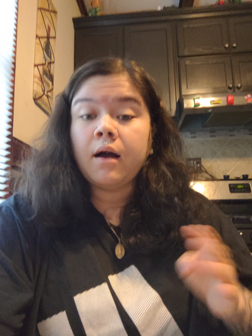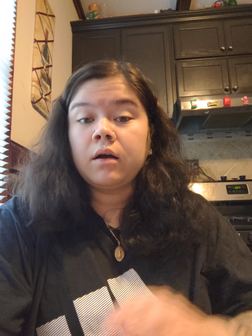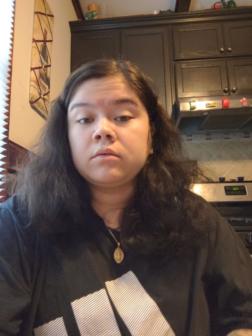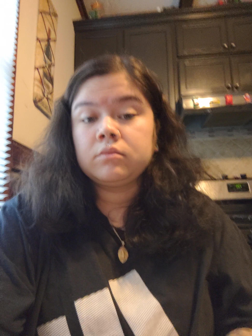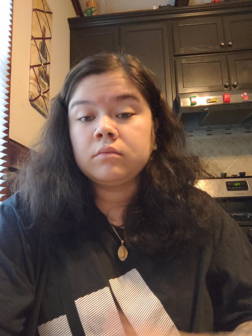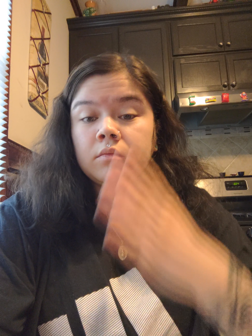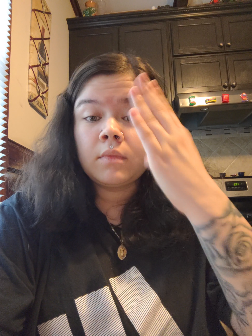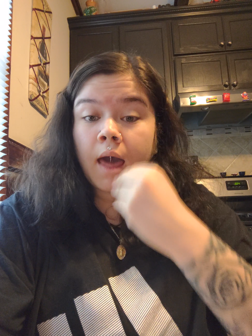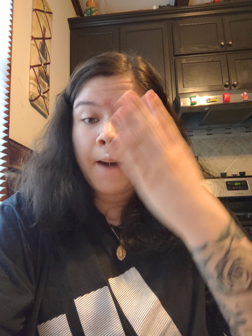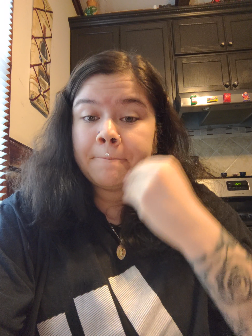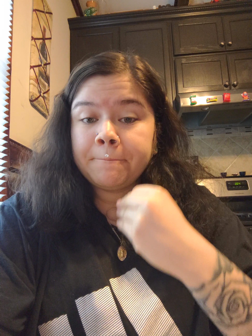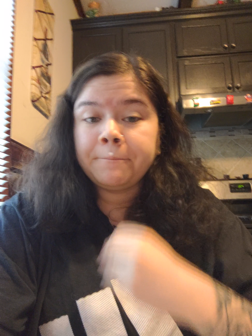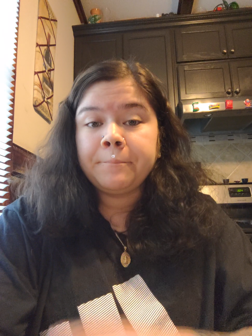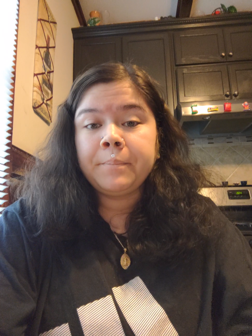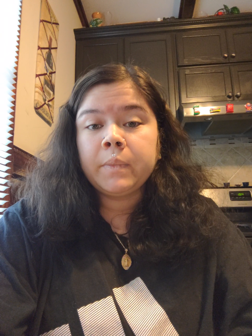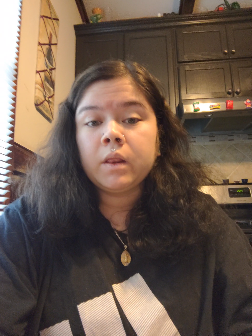nap